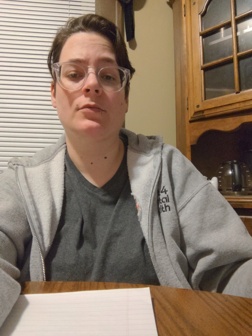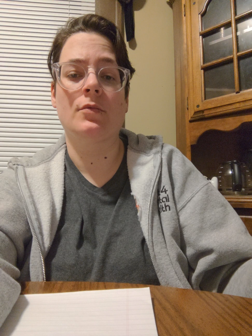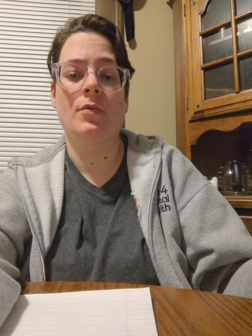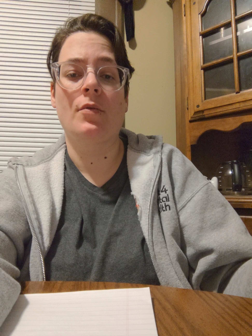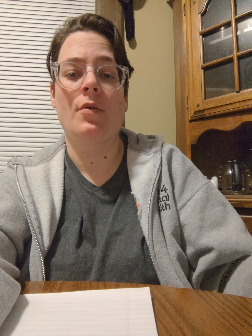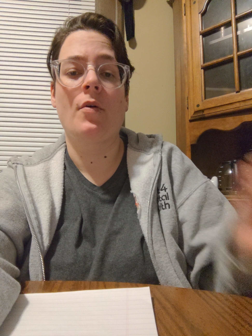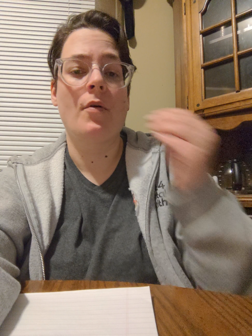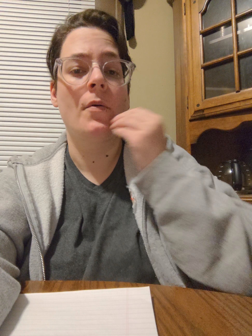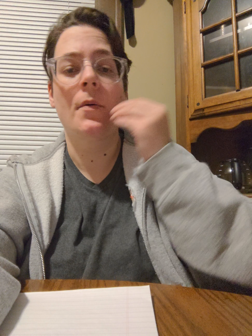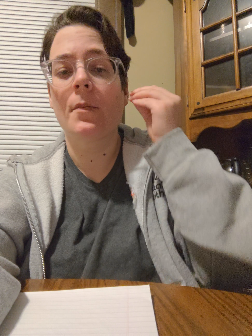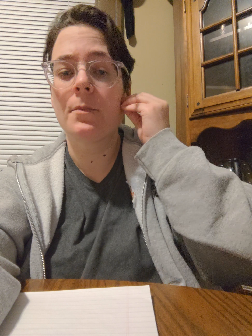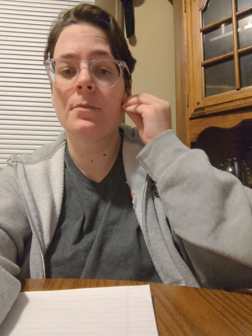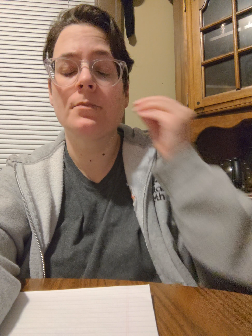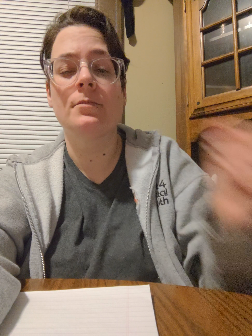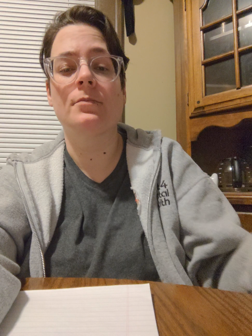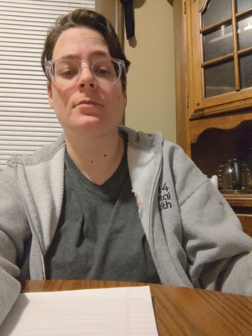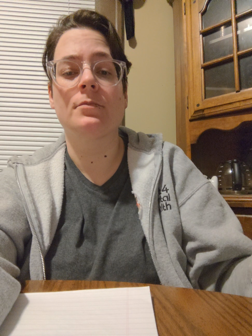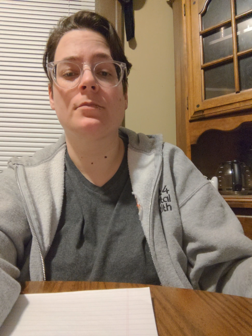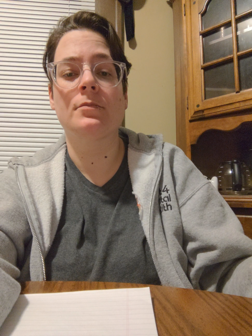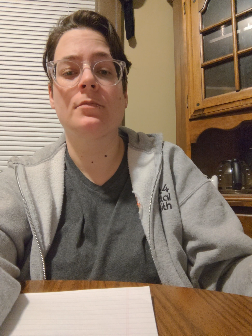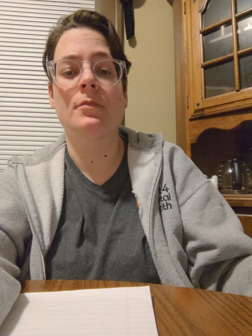home